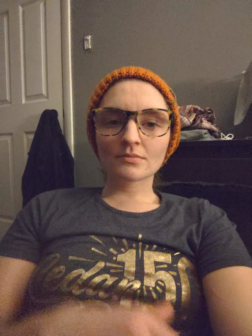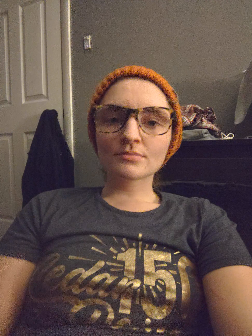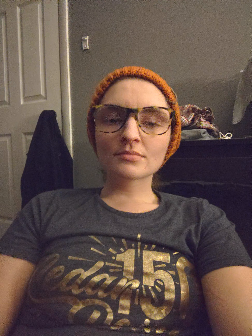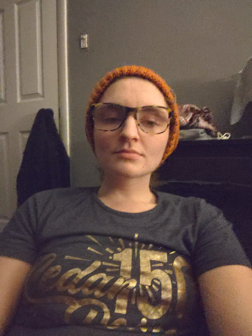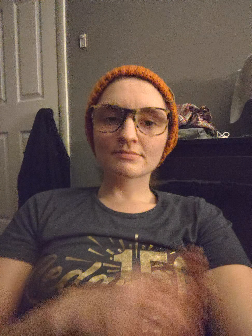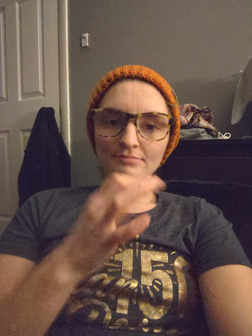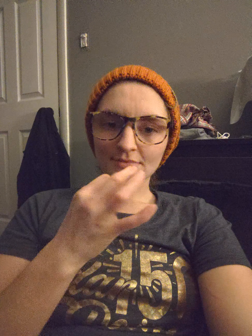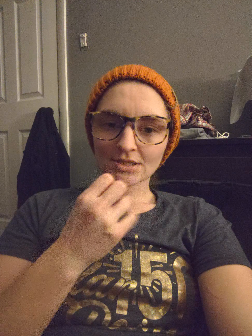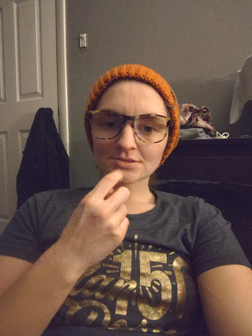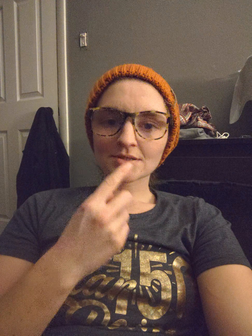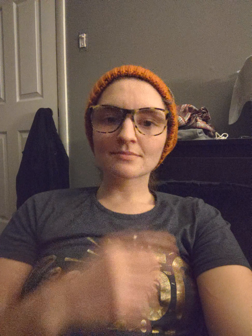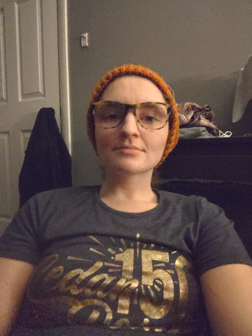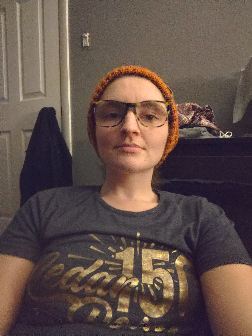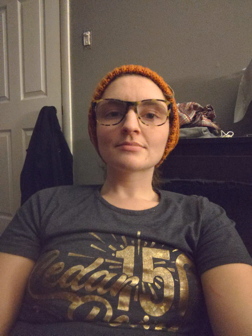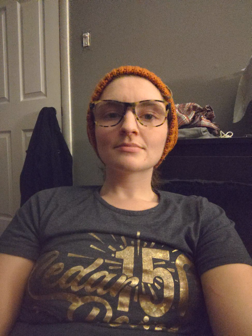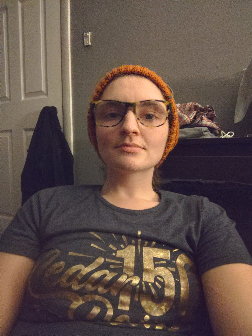snack